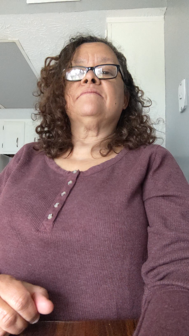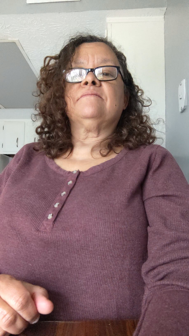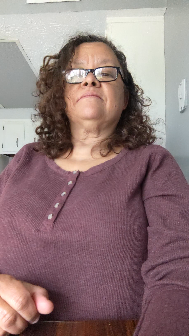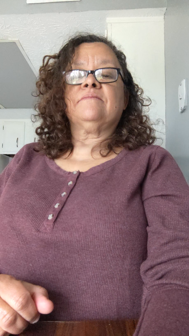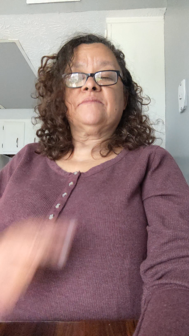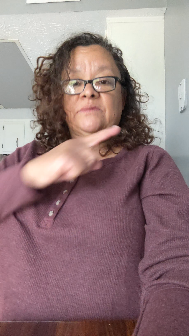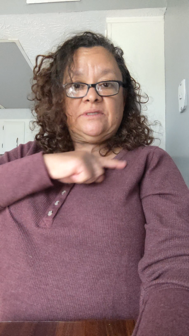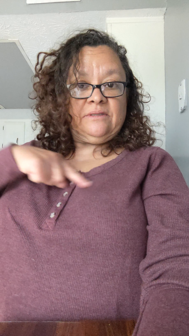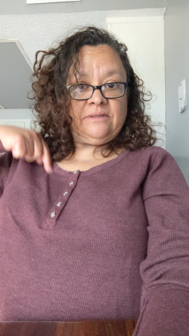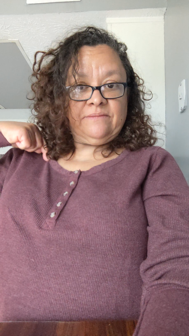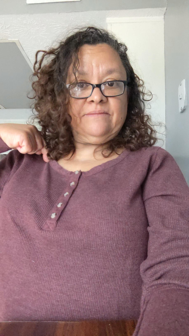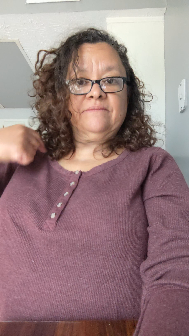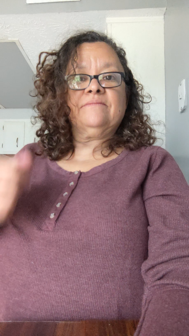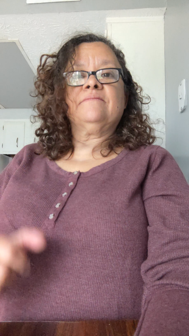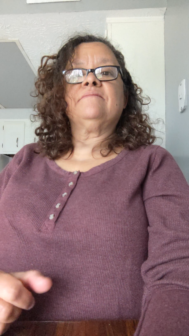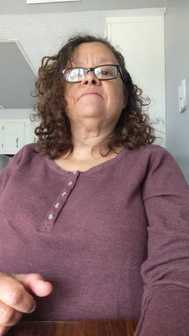bib